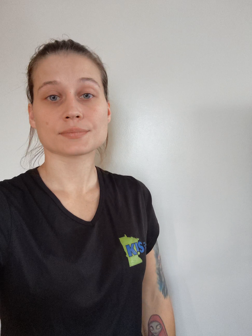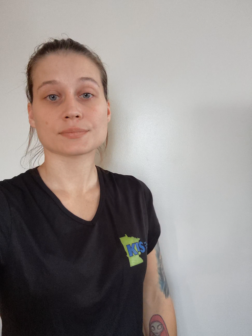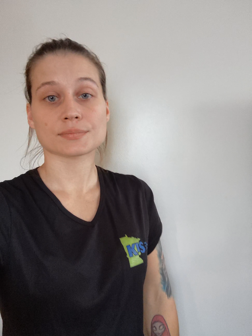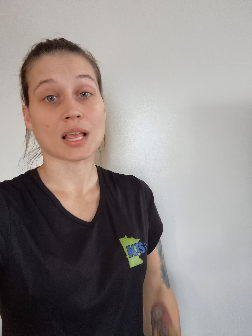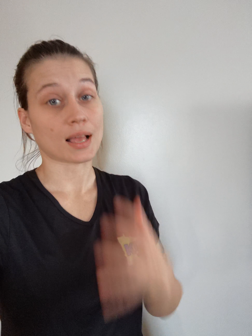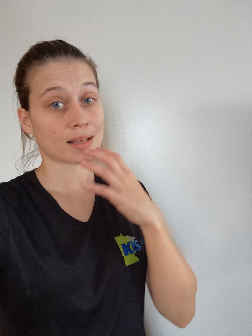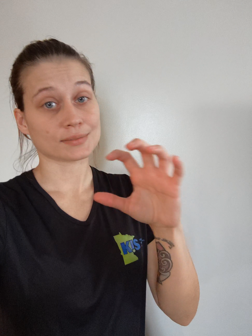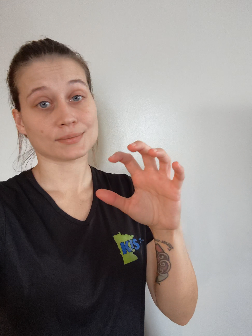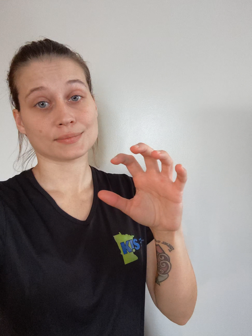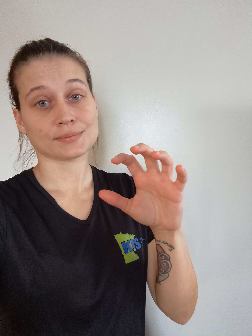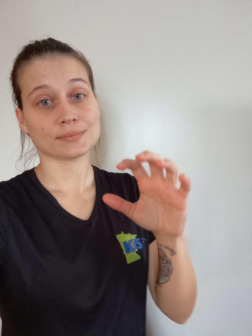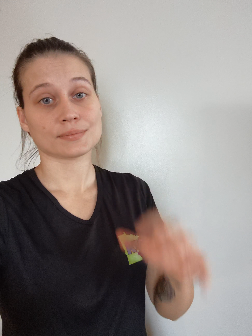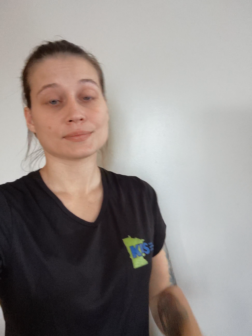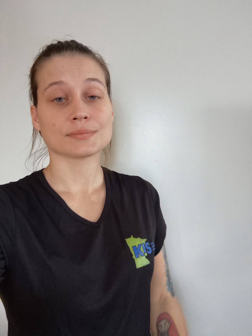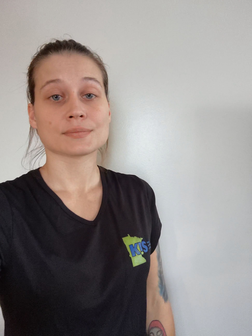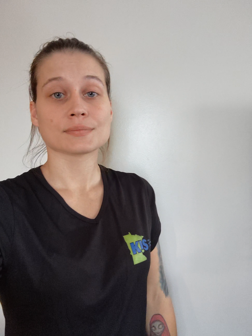hot